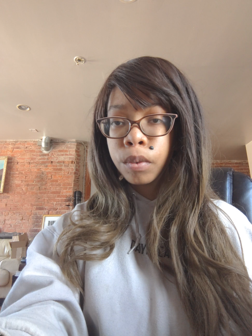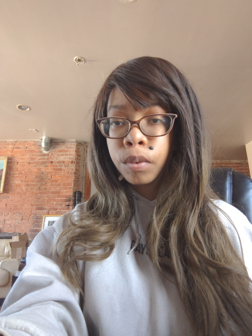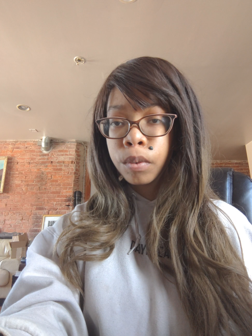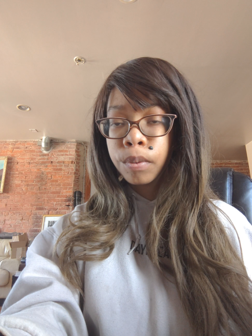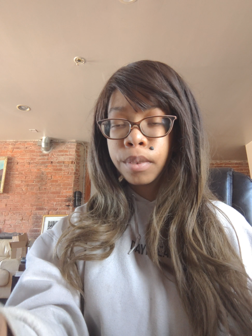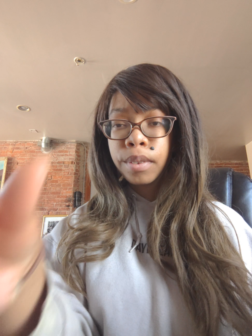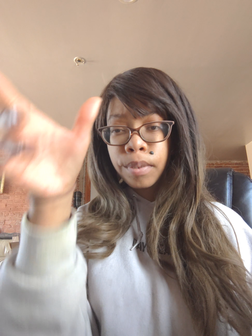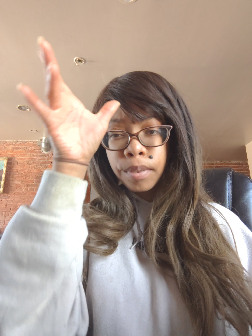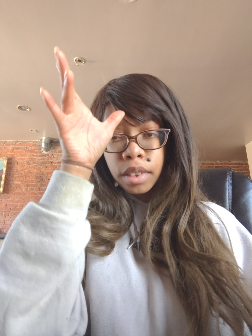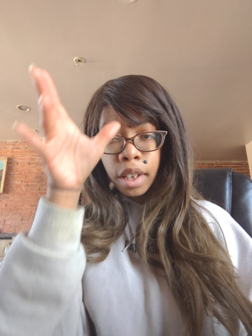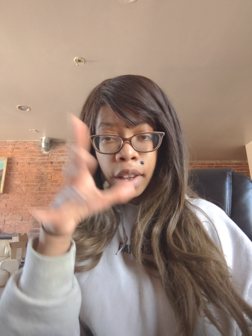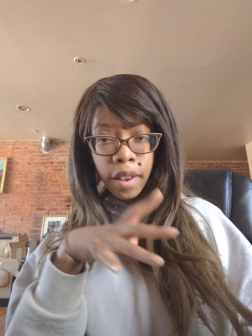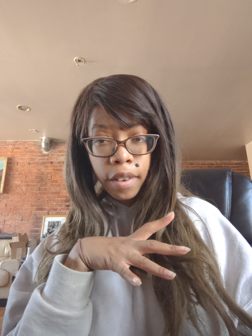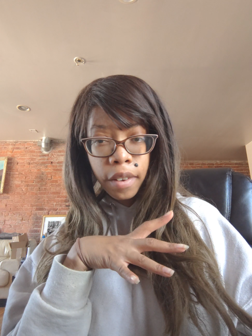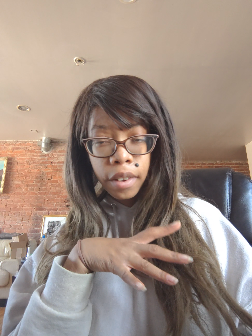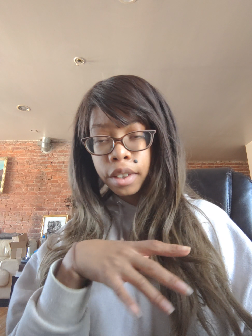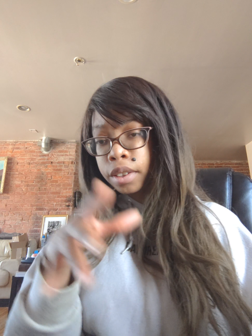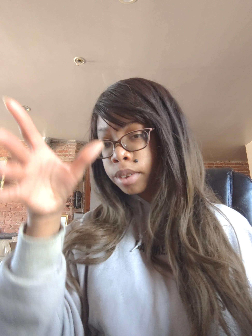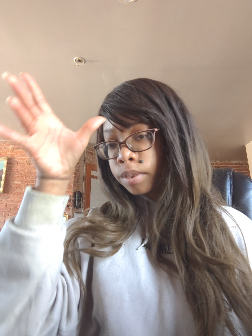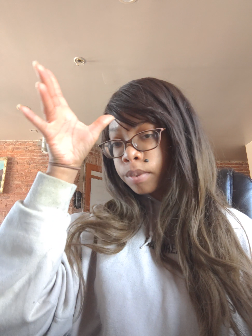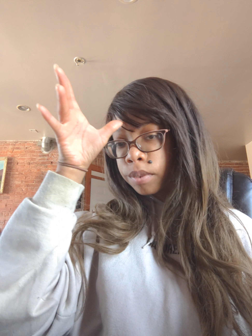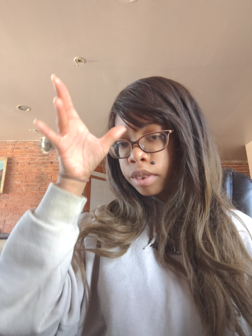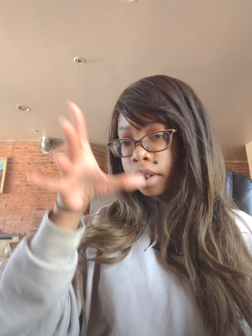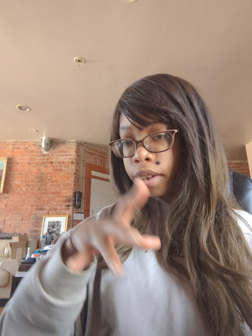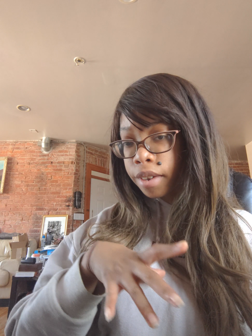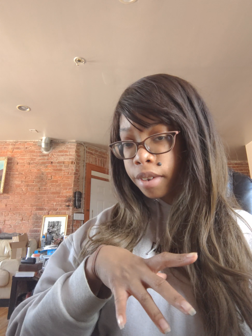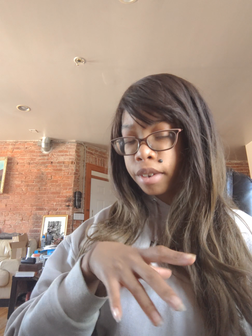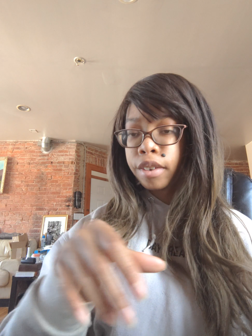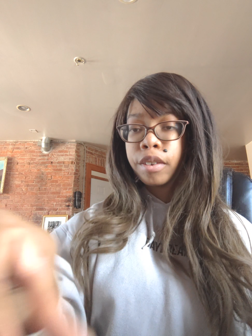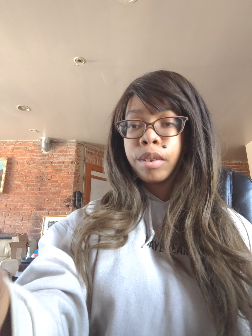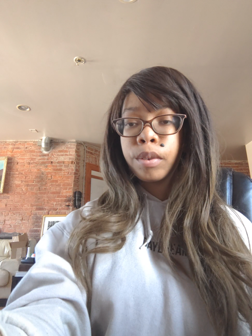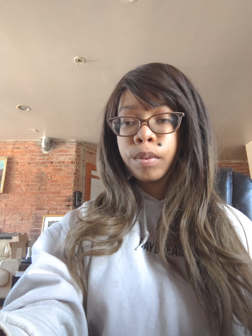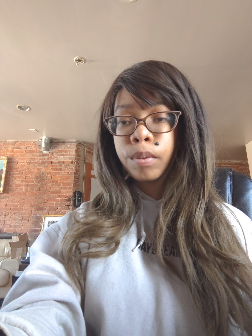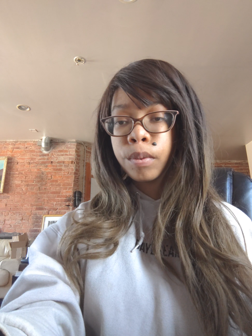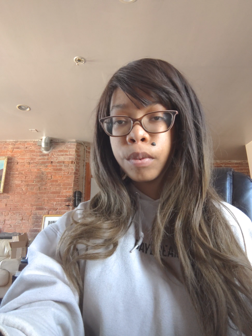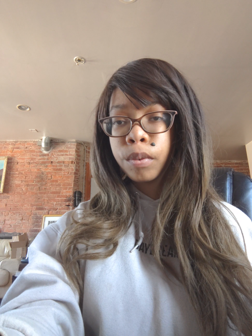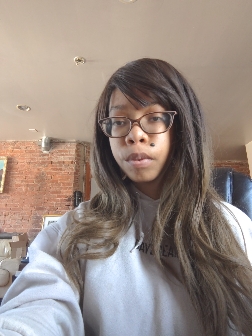man